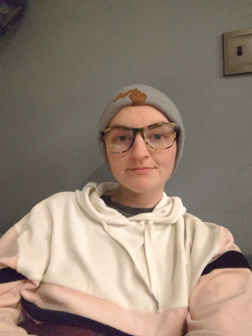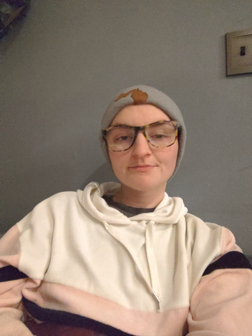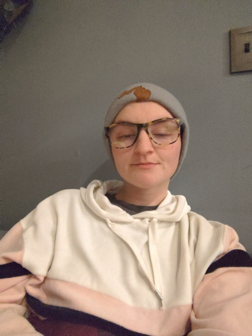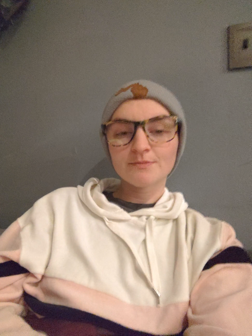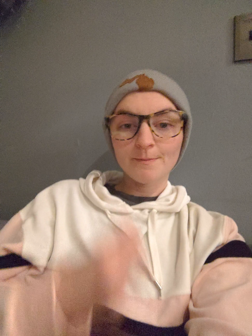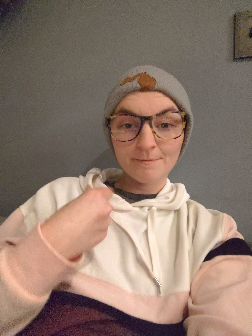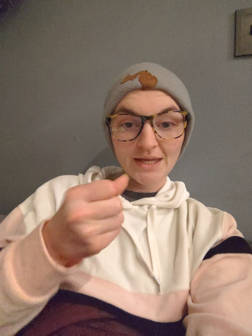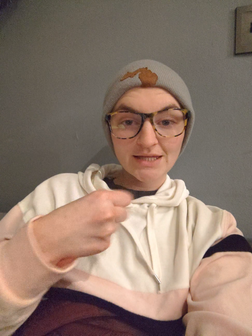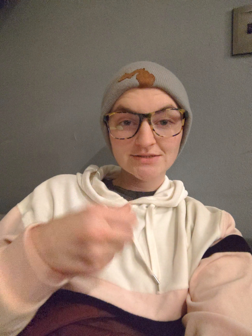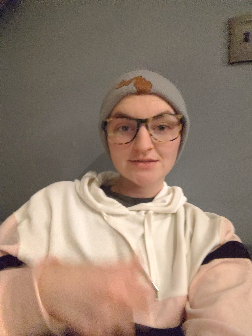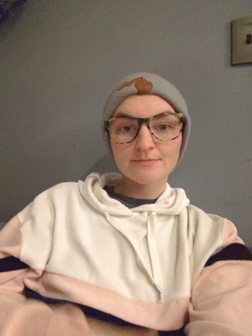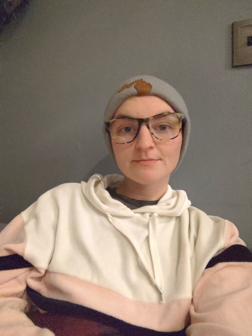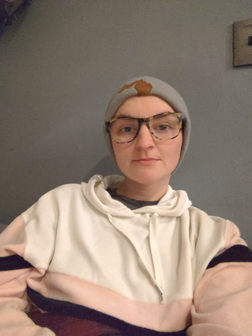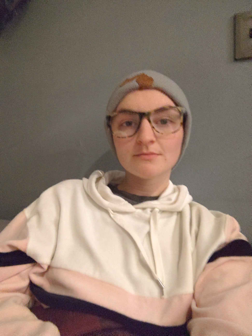make